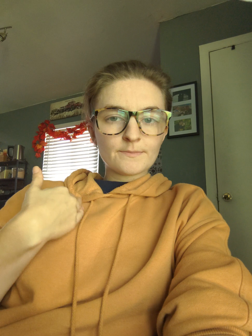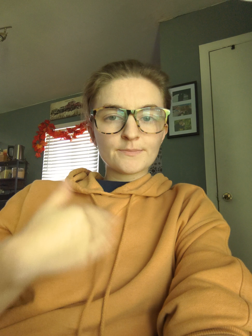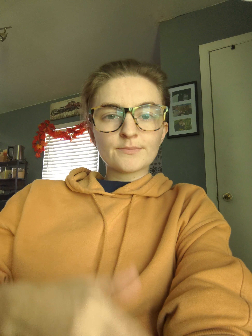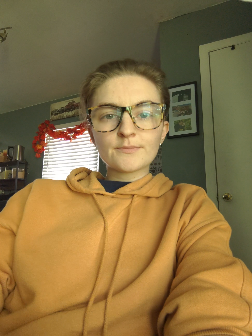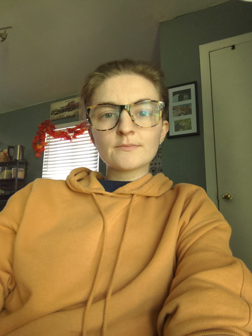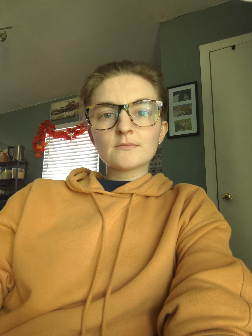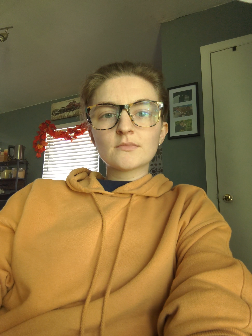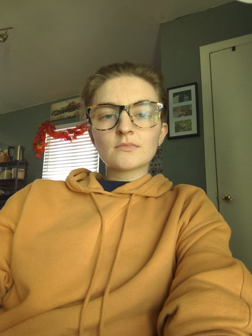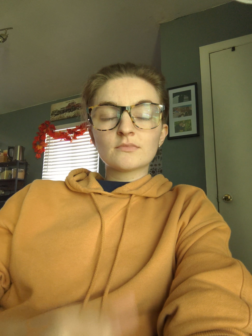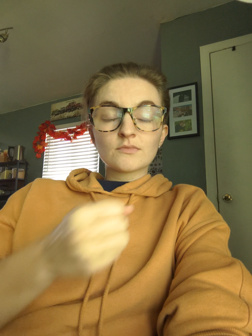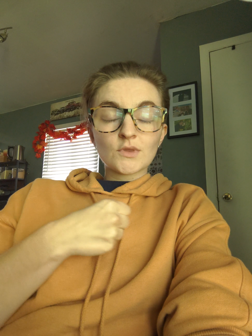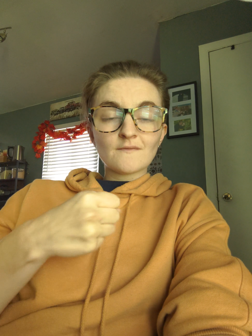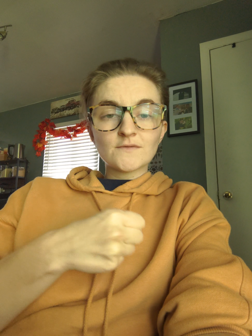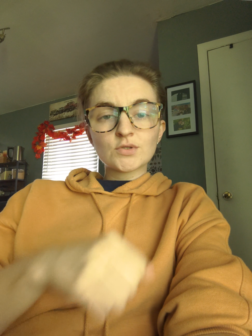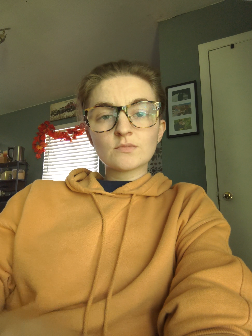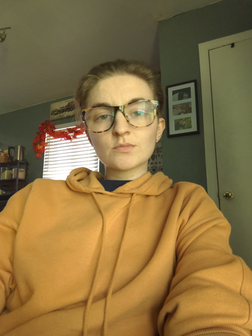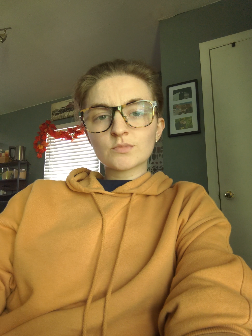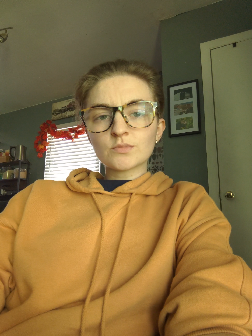coffee